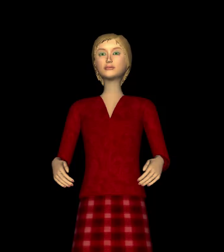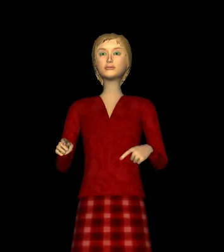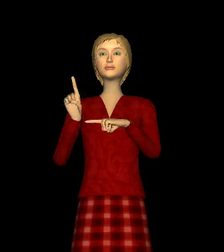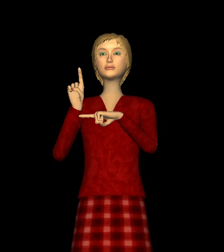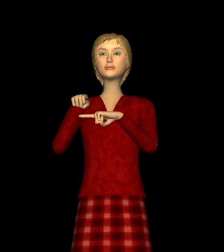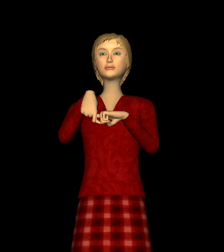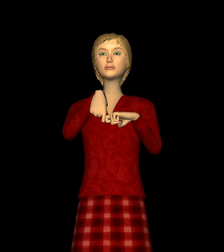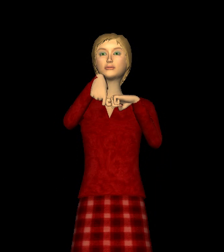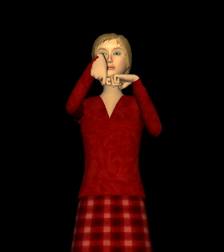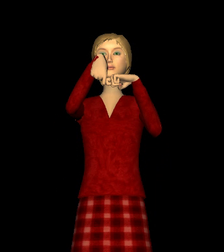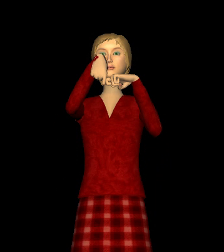يعلق